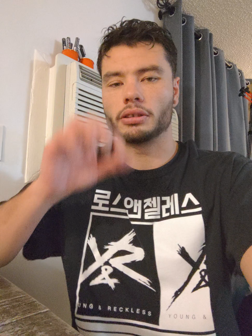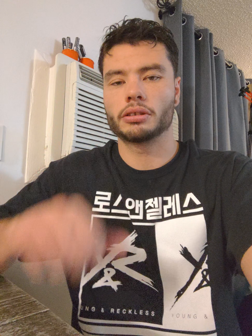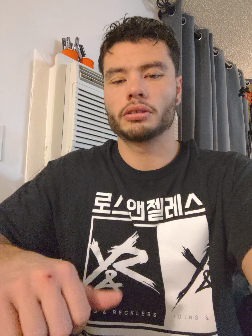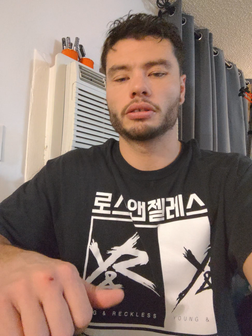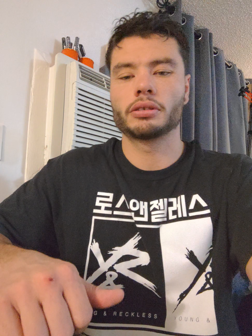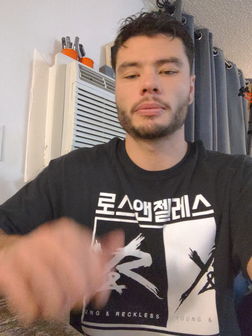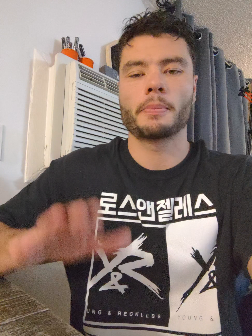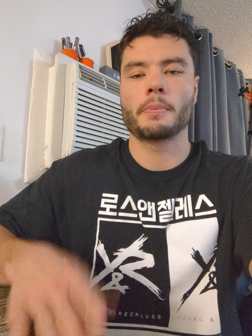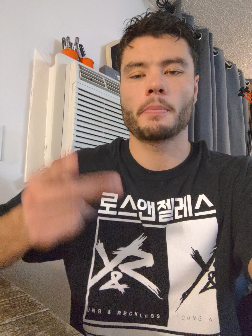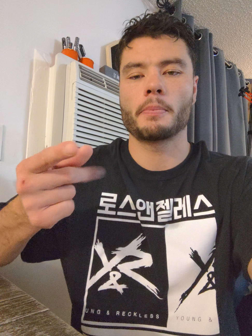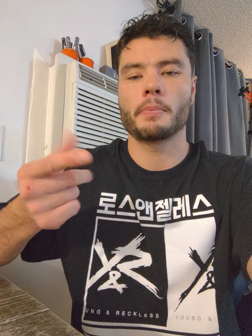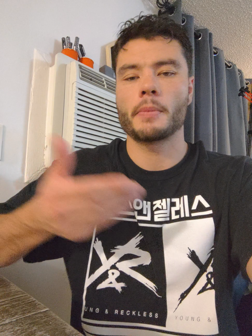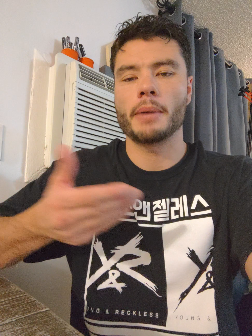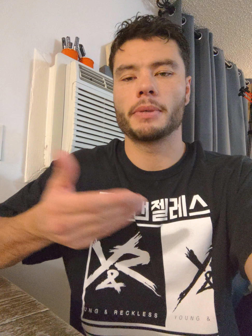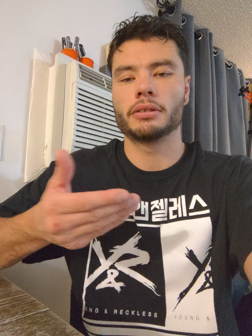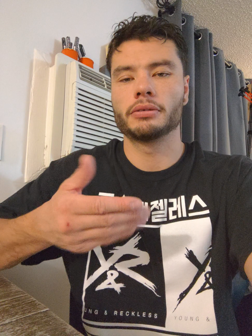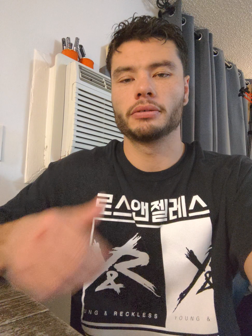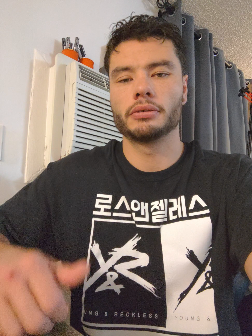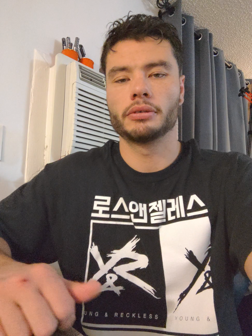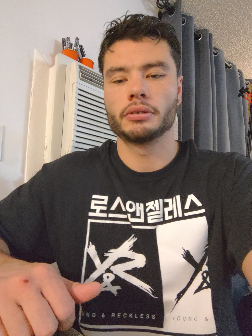puppy